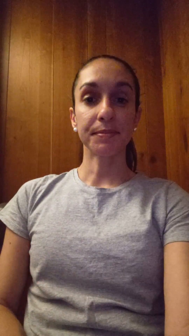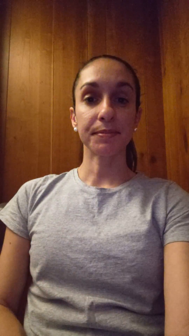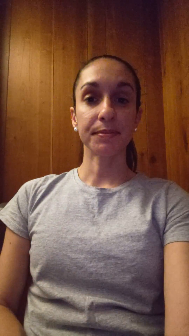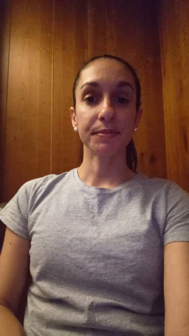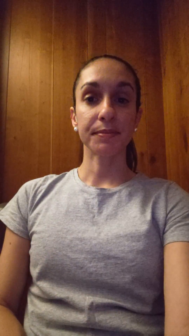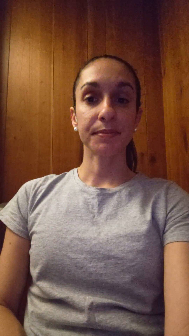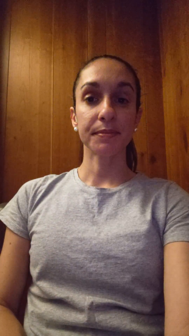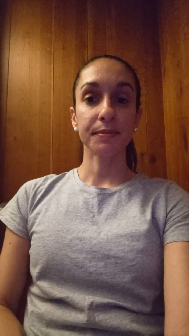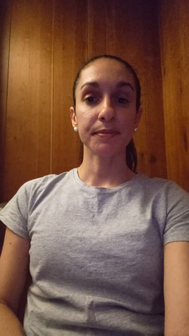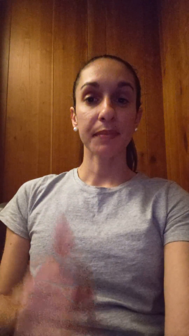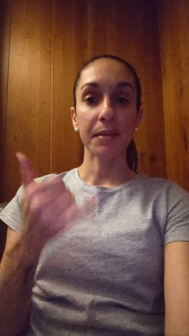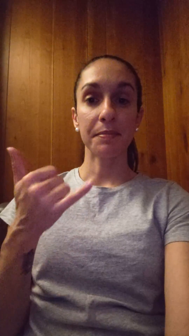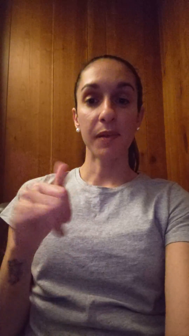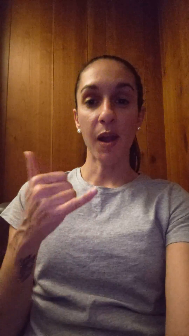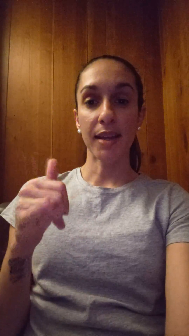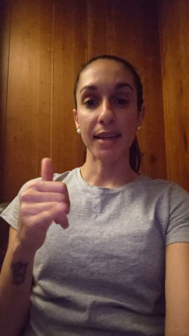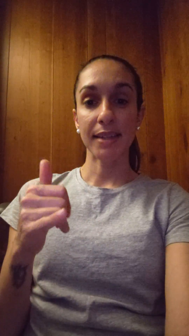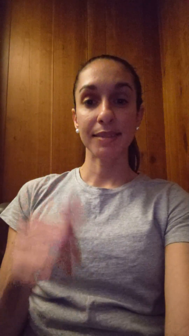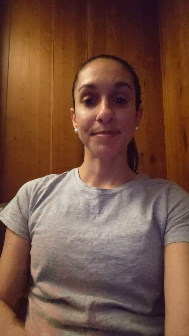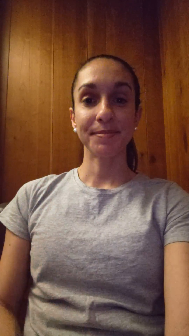party